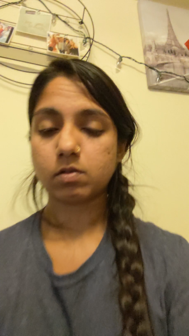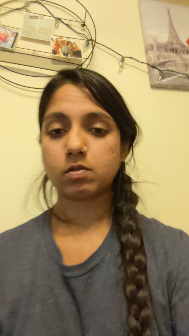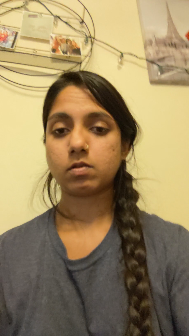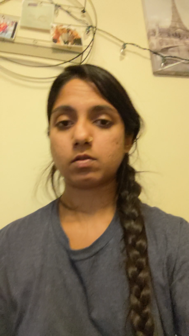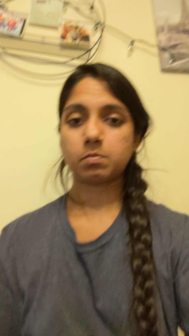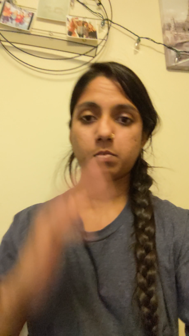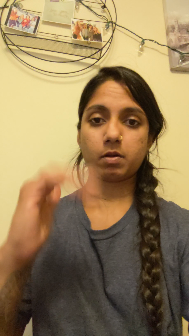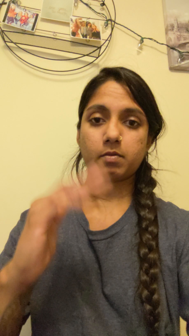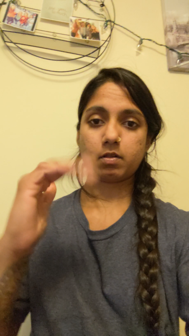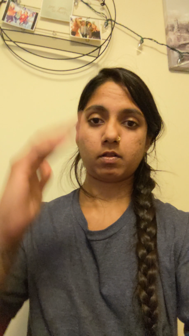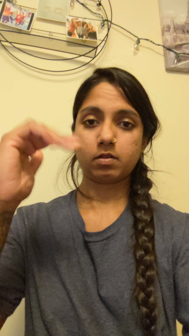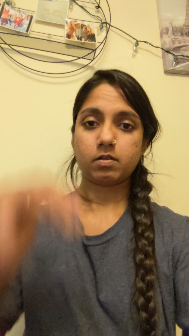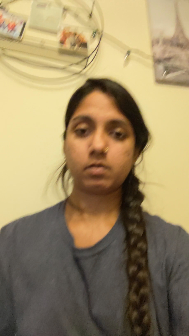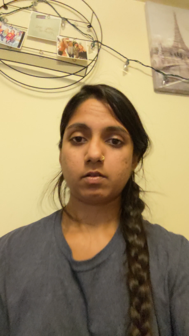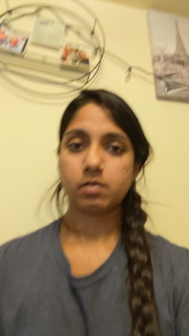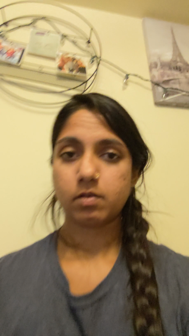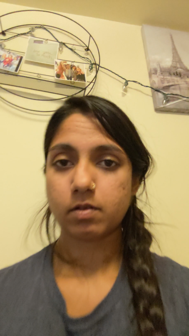build